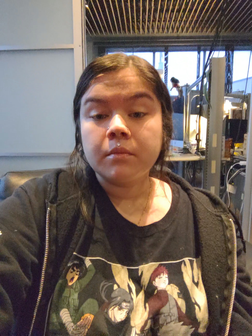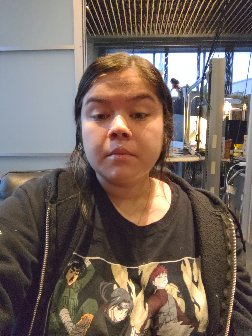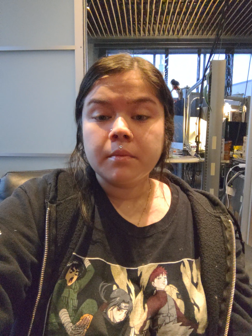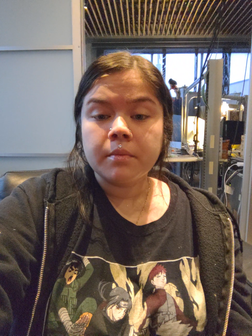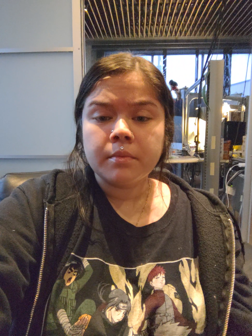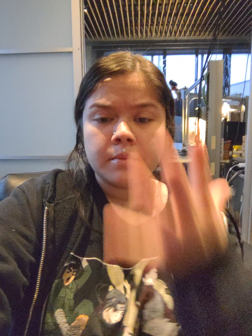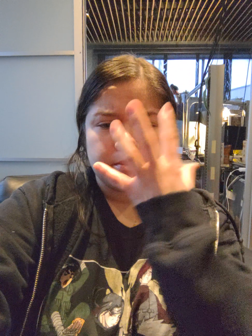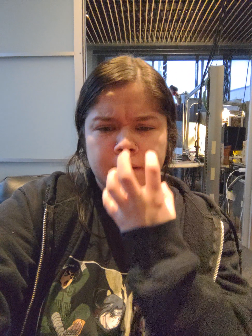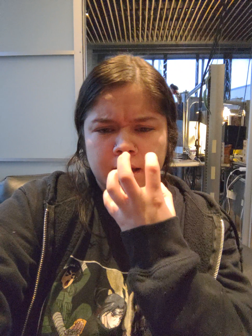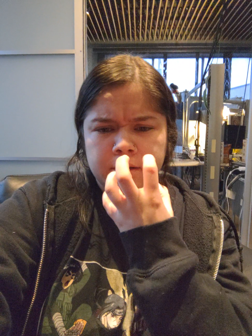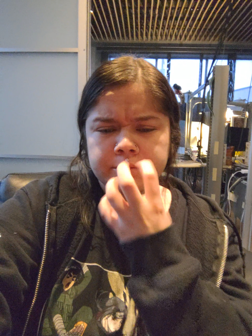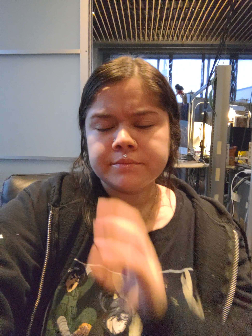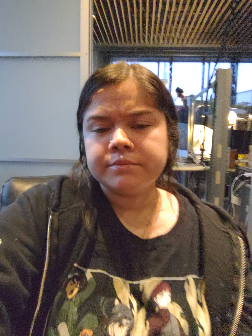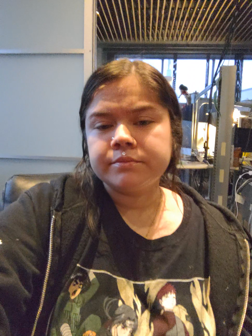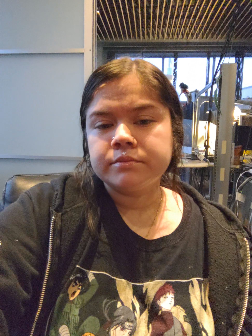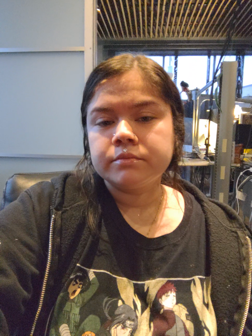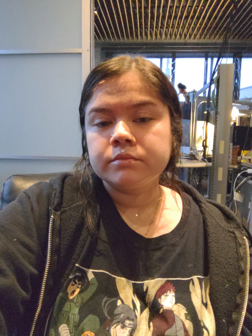mad